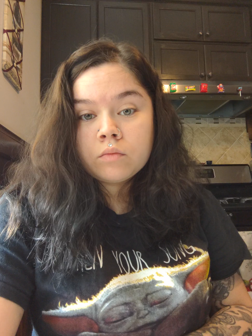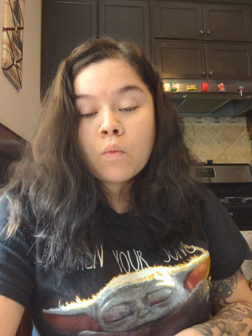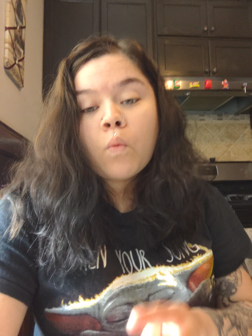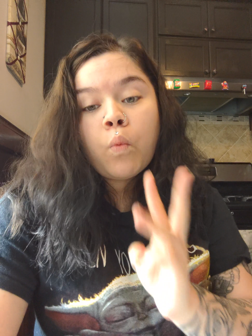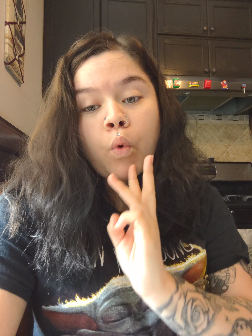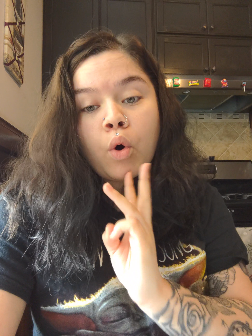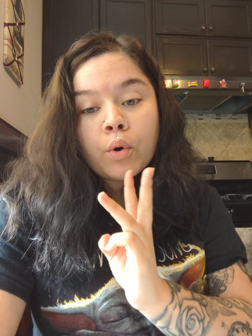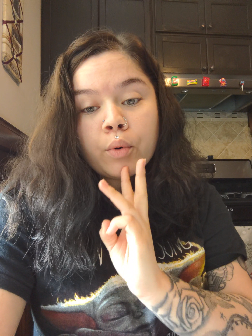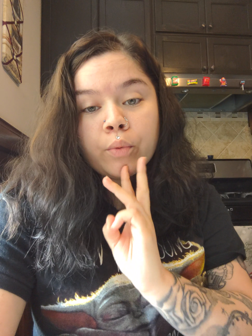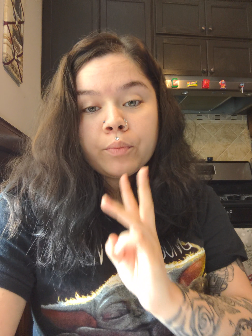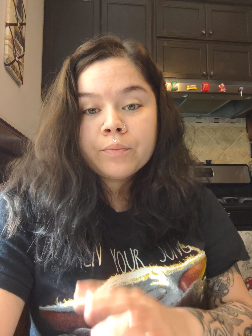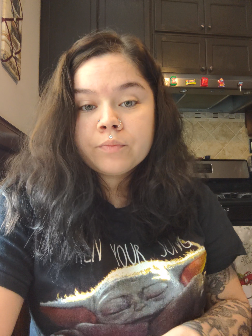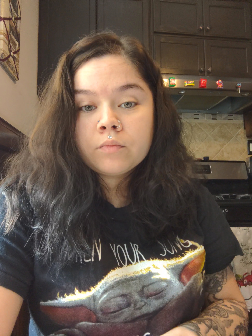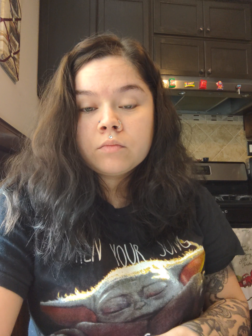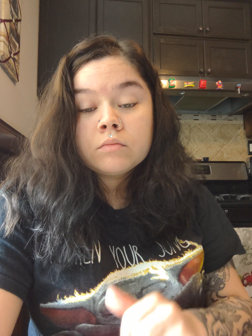water